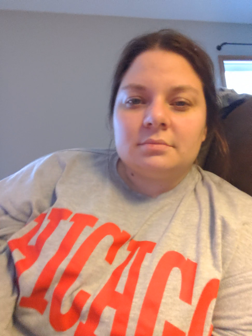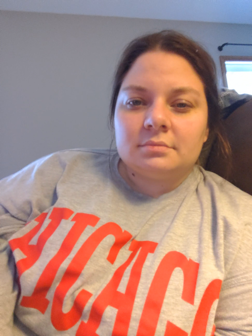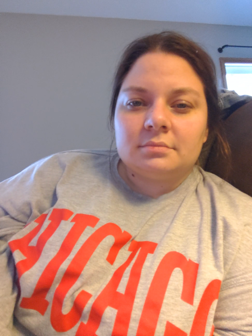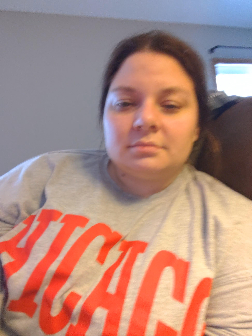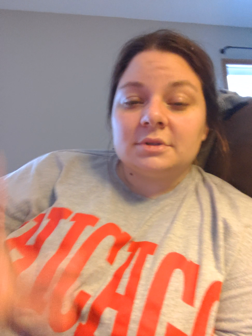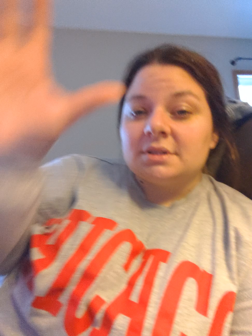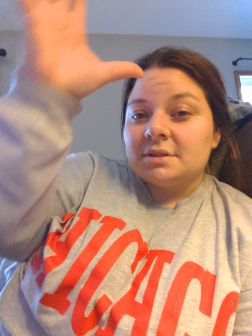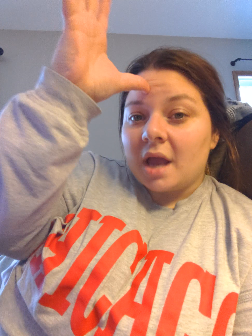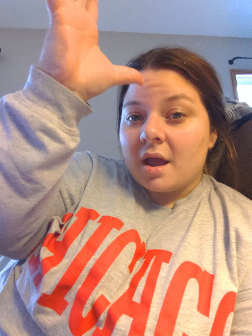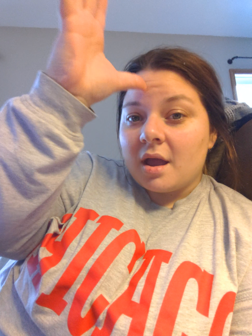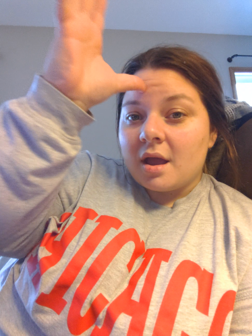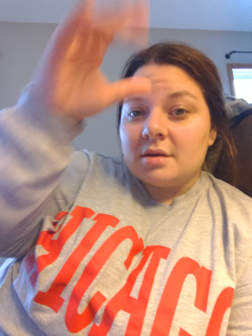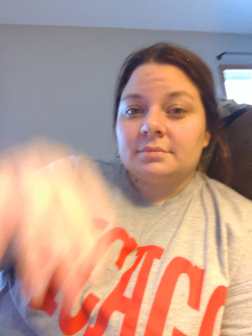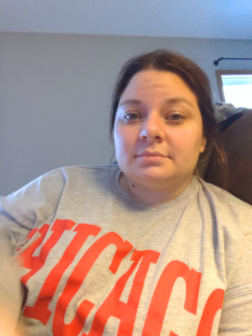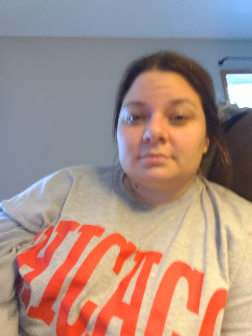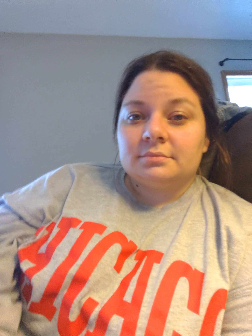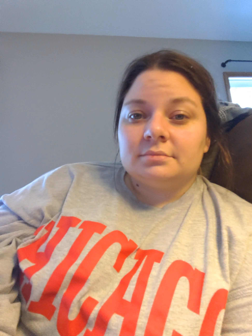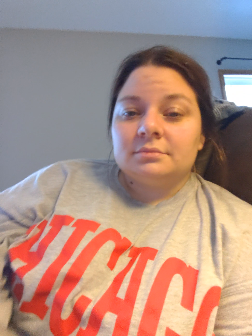dad